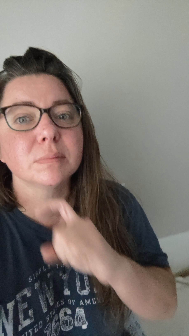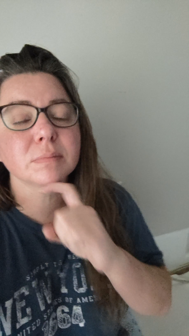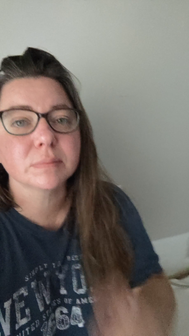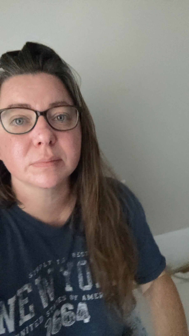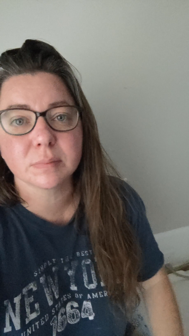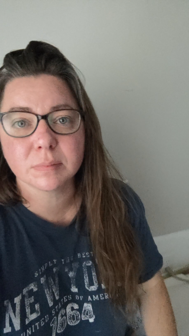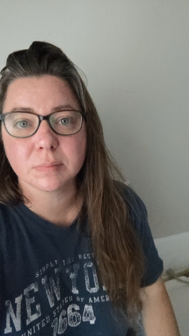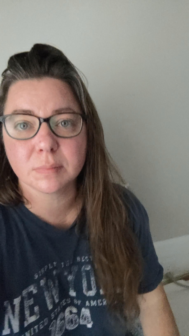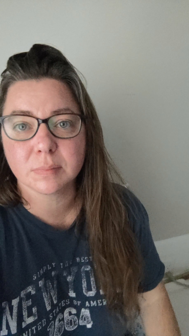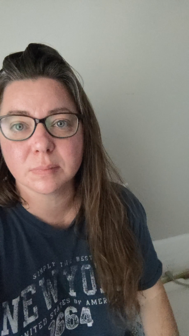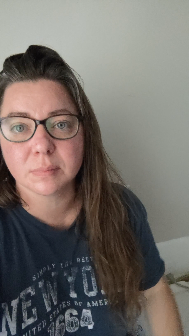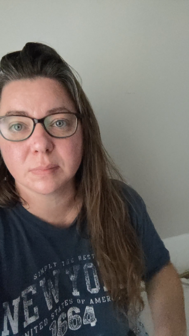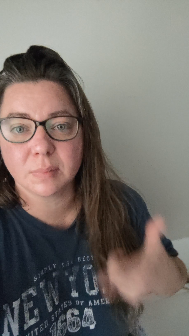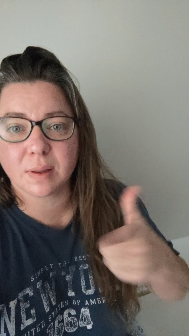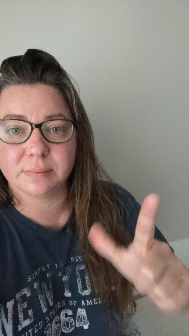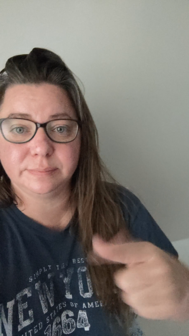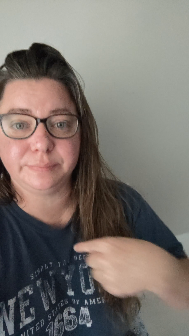let me